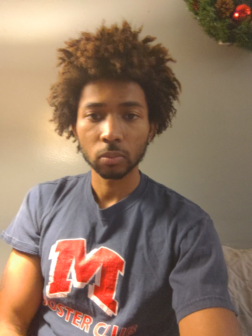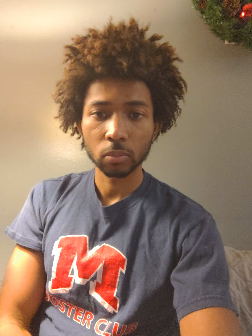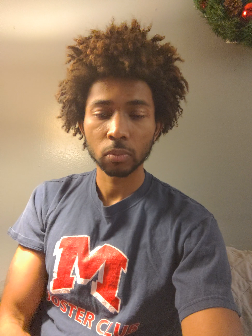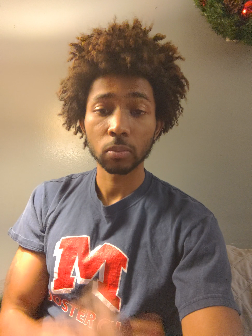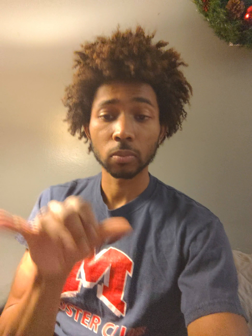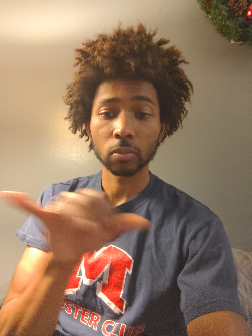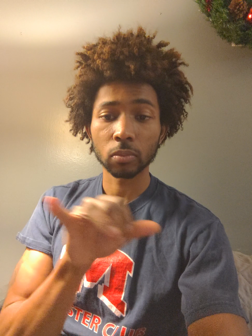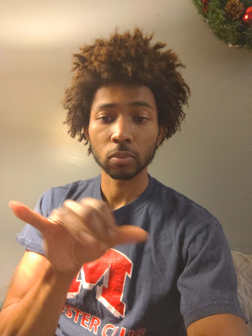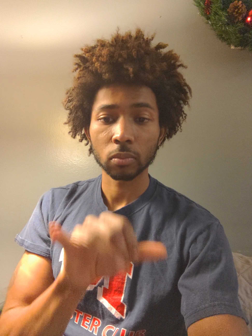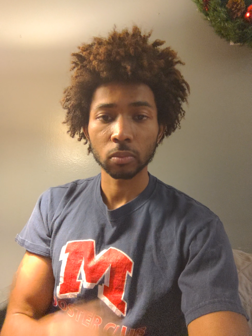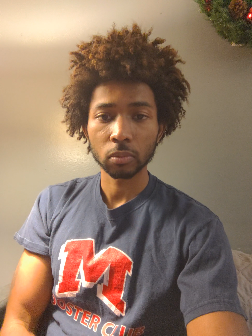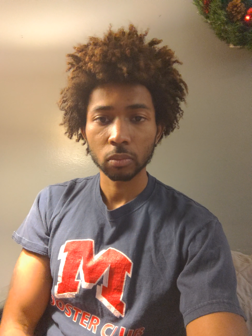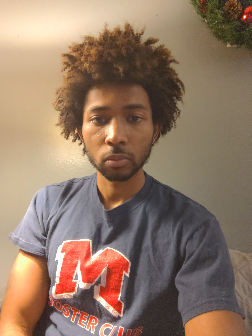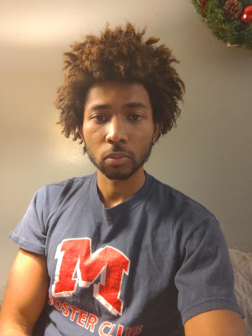same